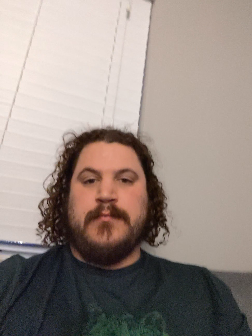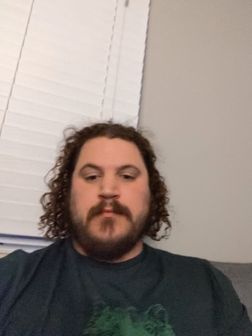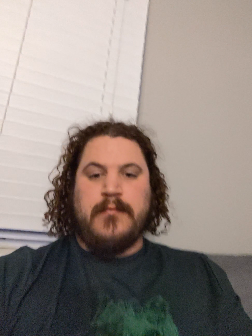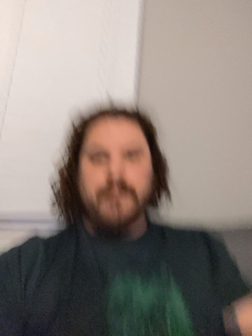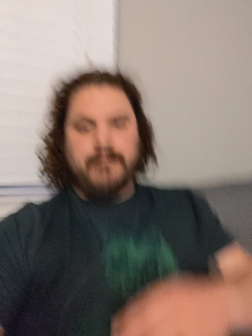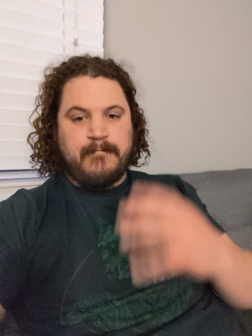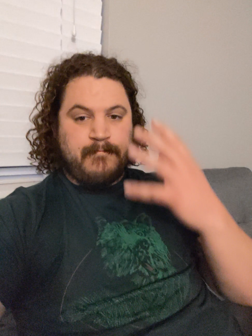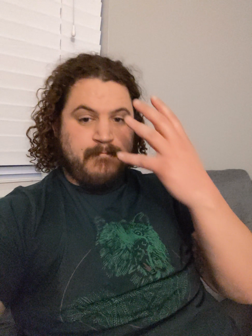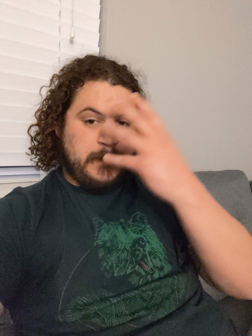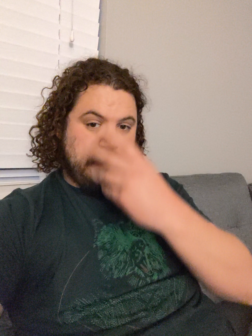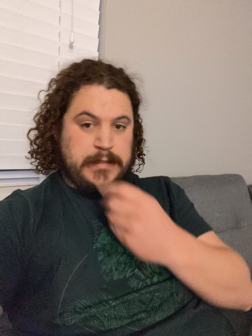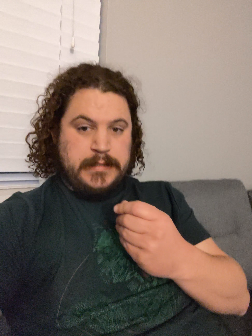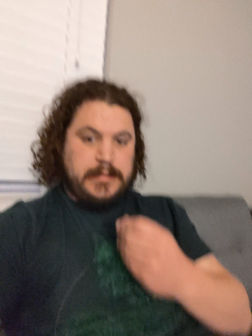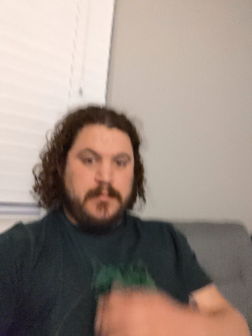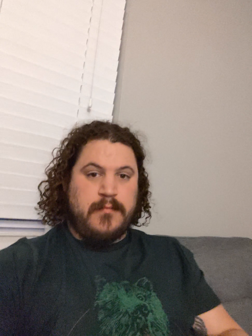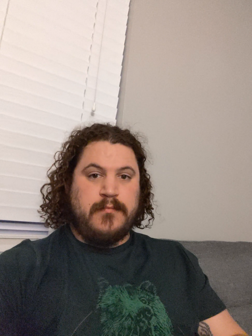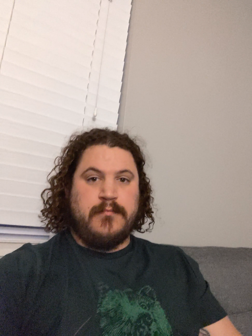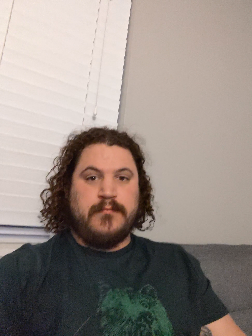pretty